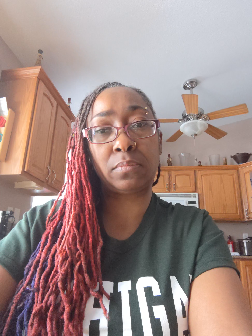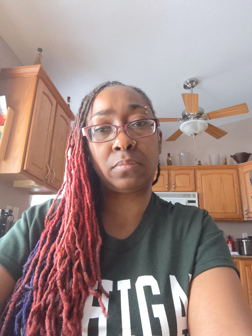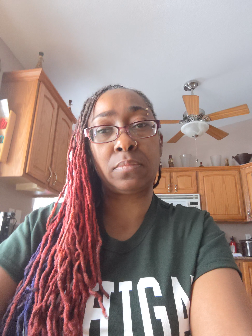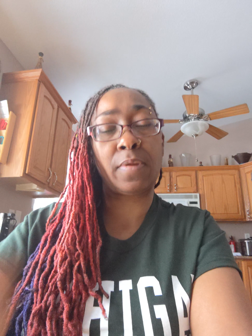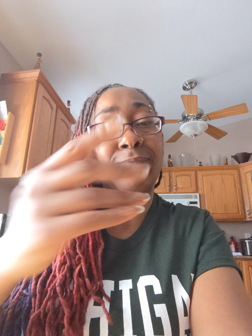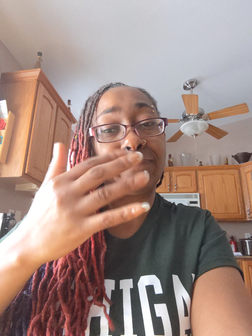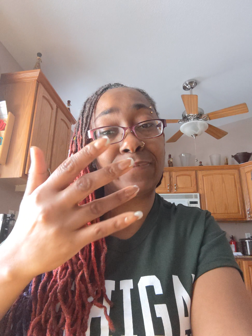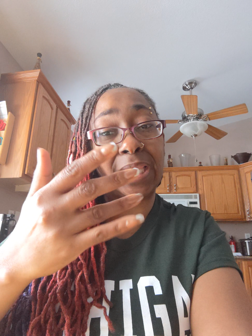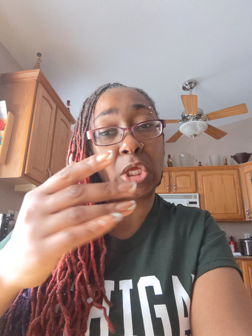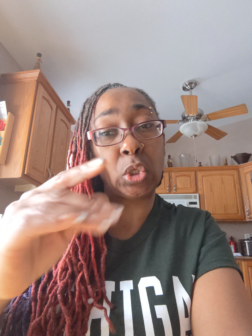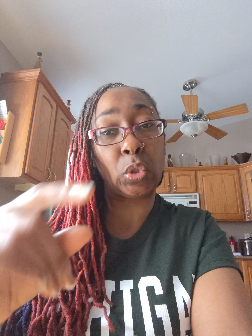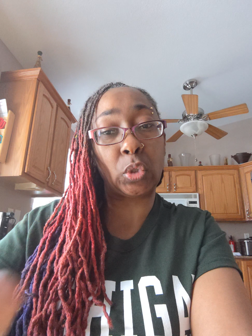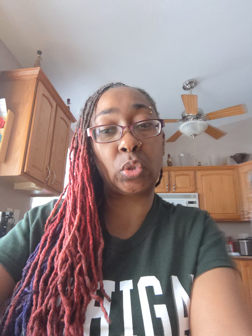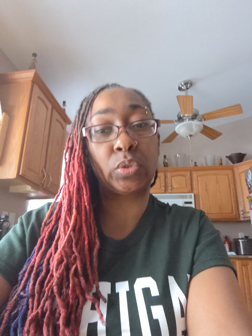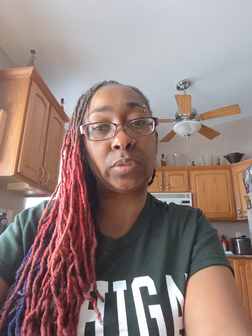finger